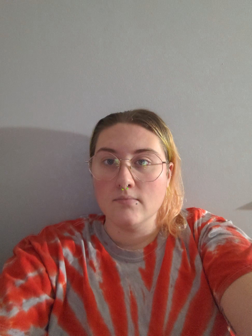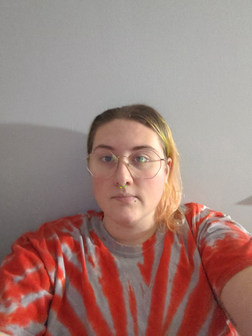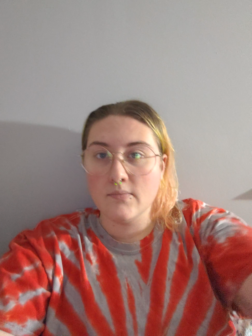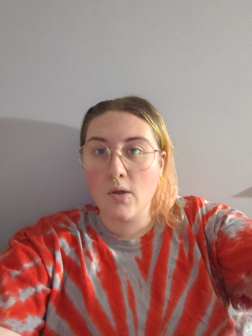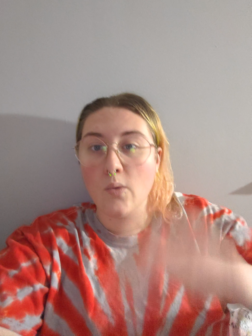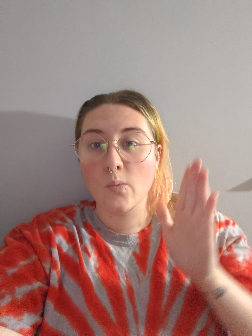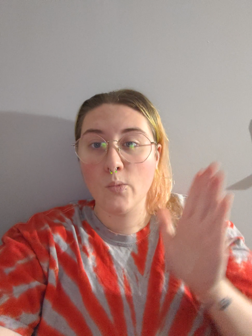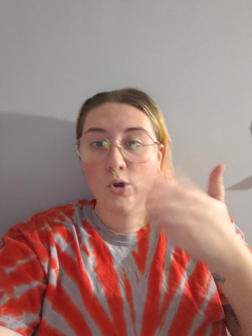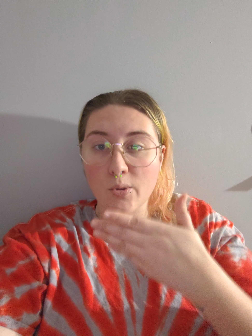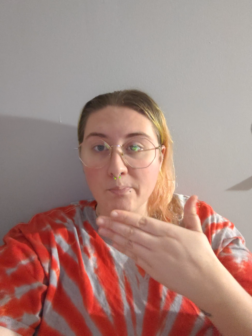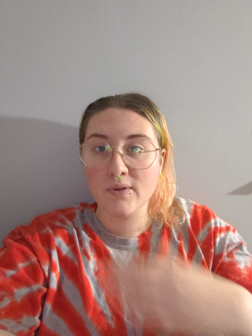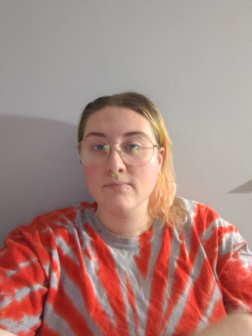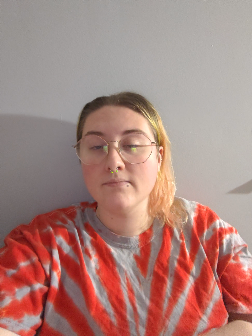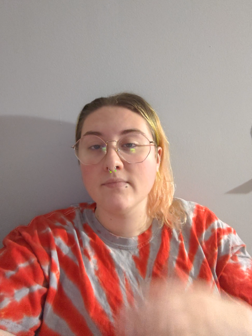room